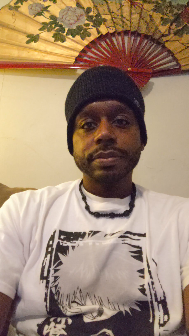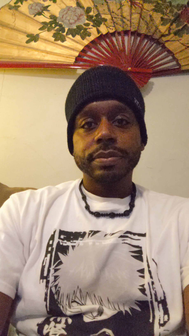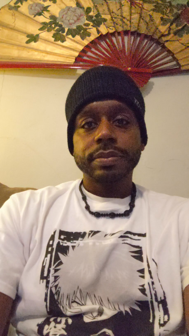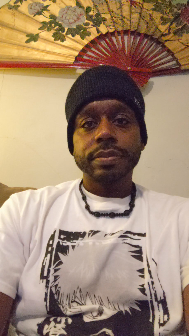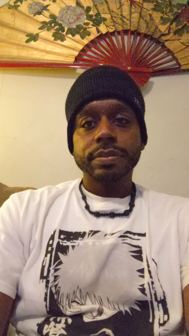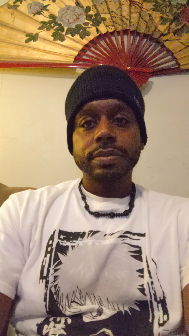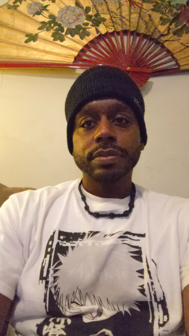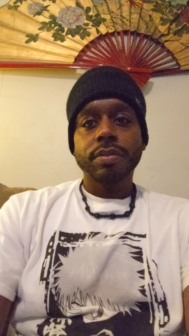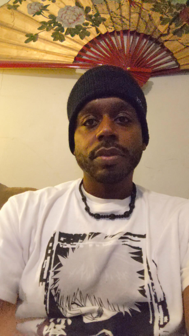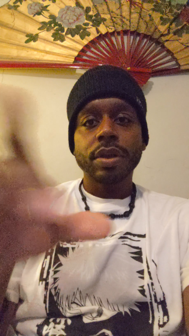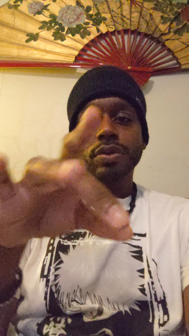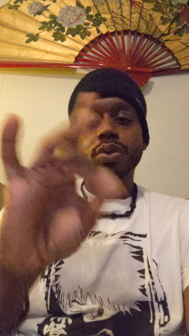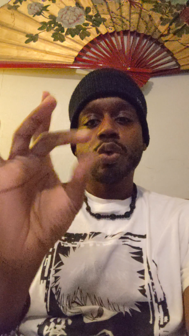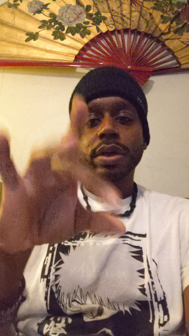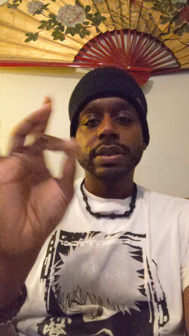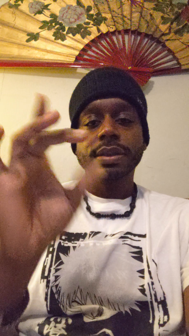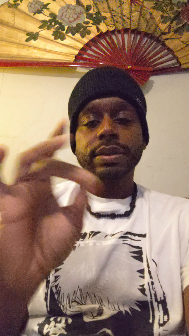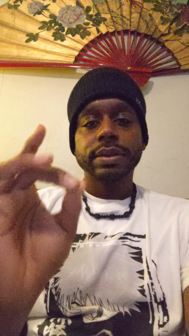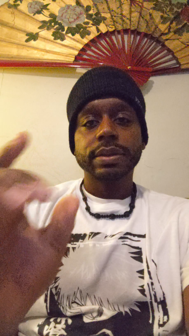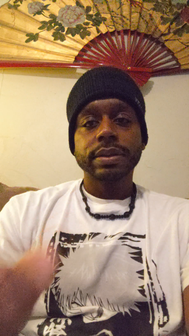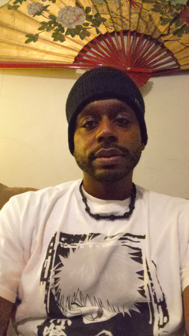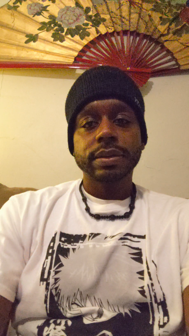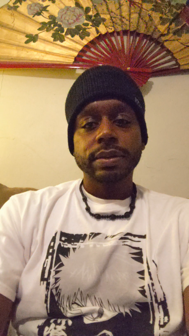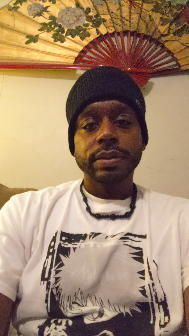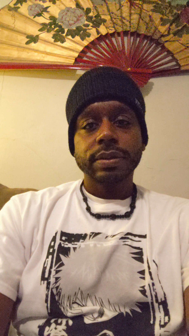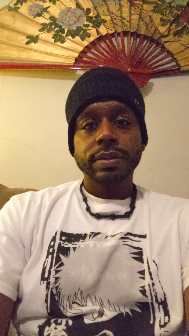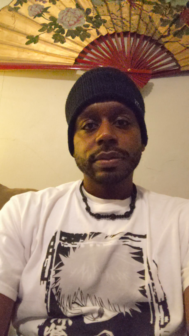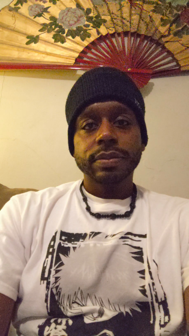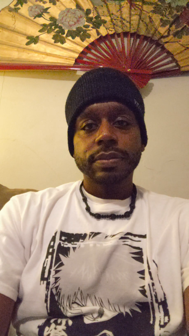choose